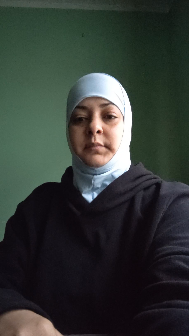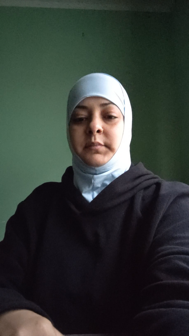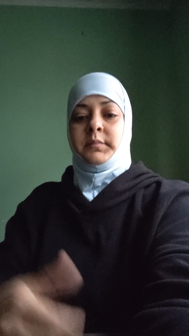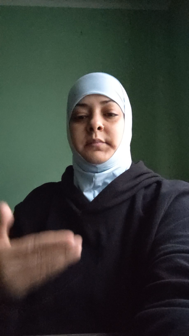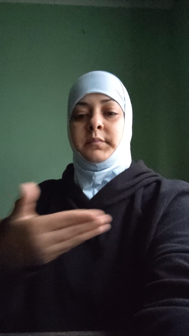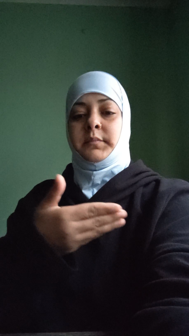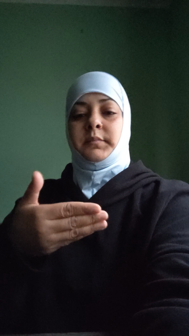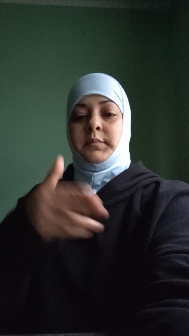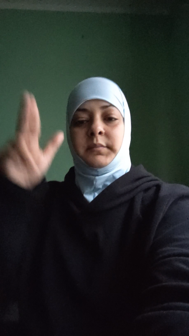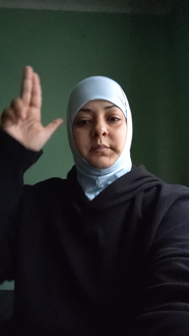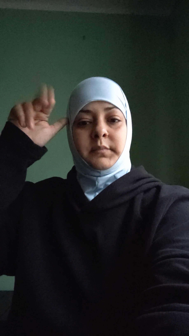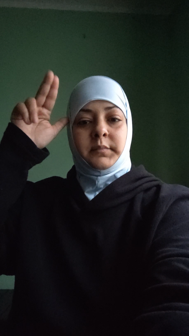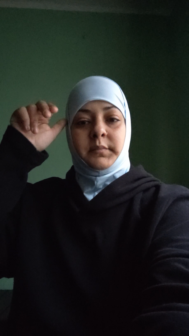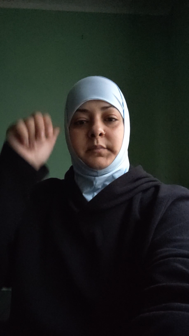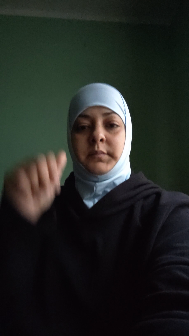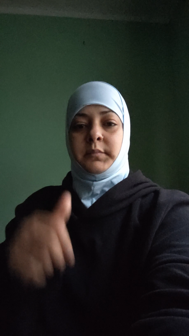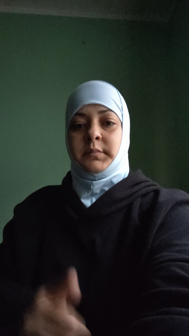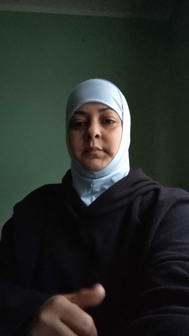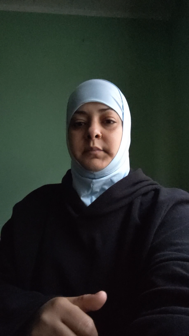pony